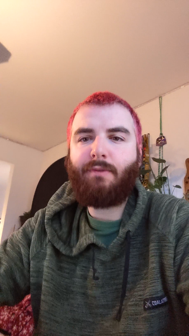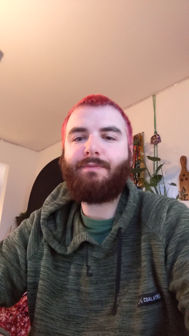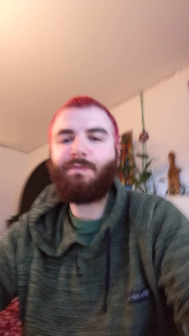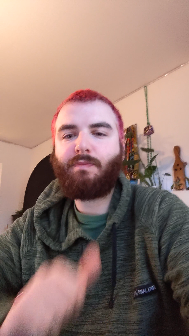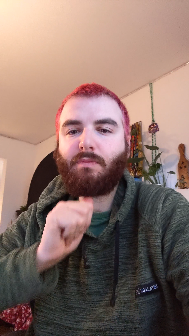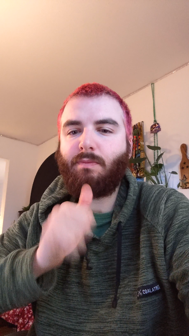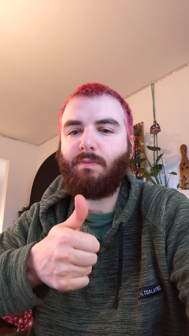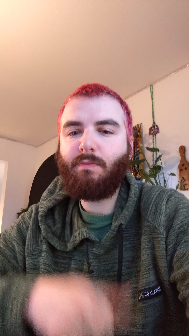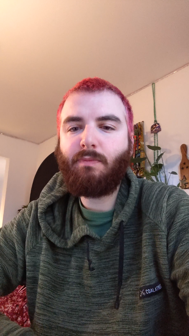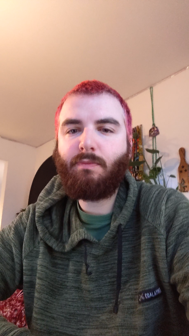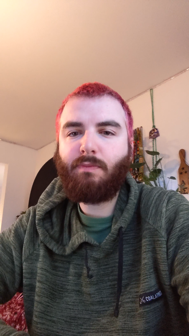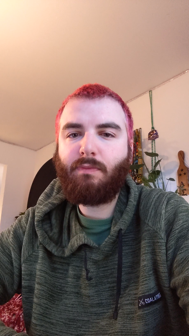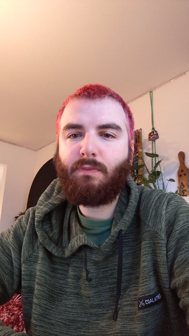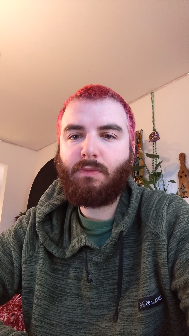don't